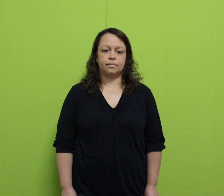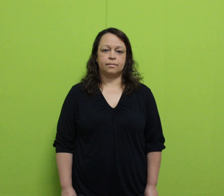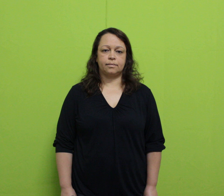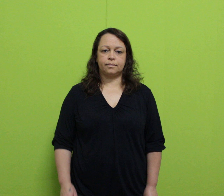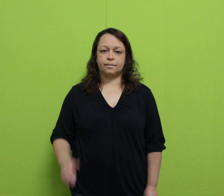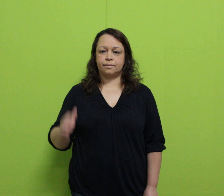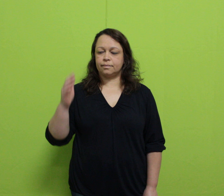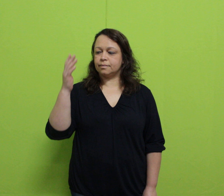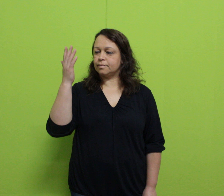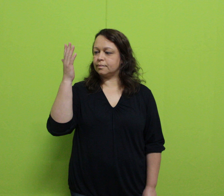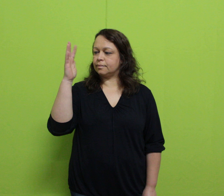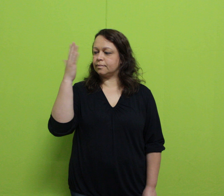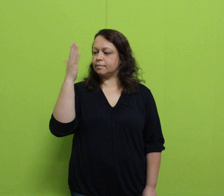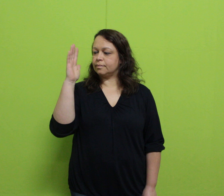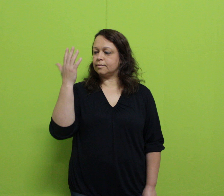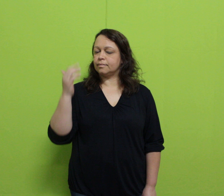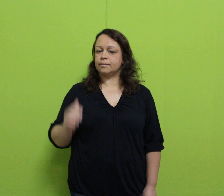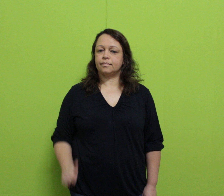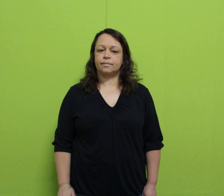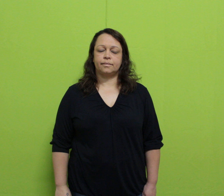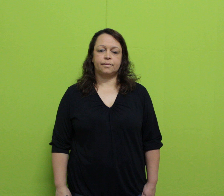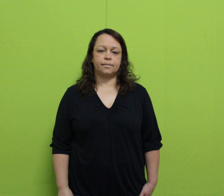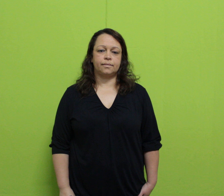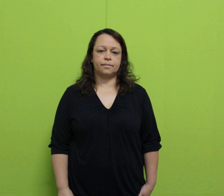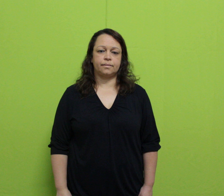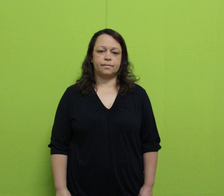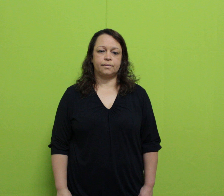espelho